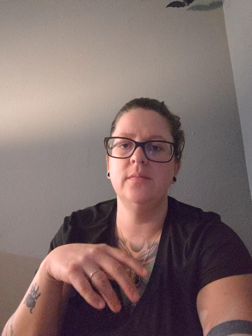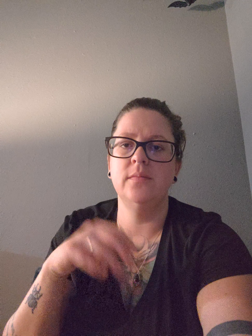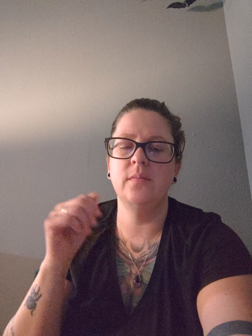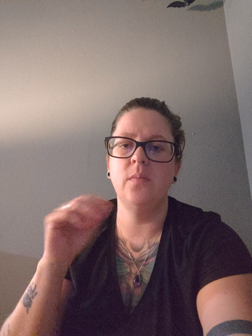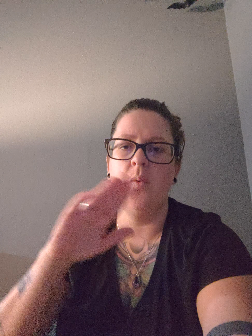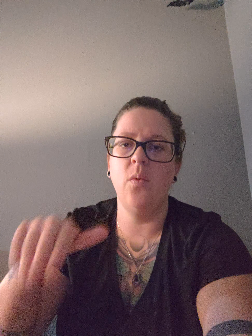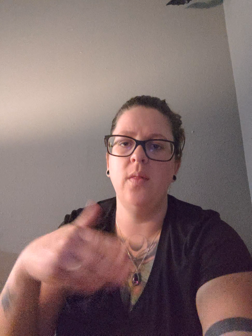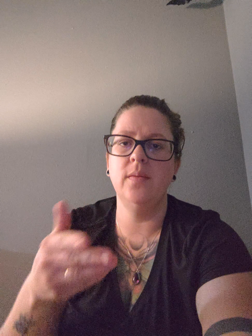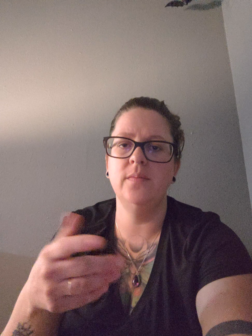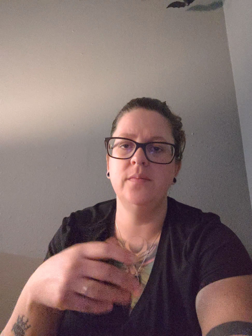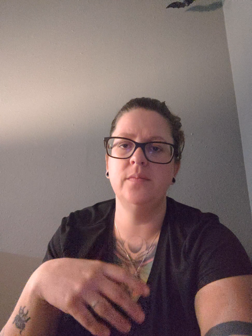all